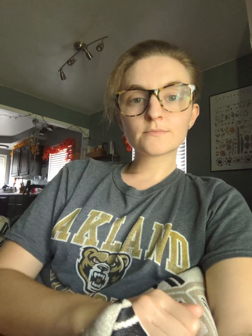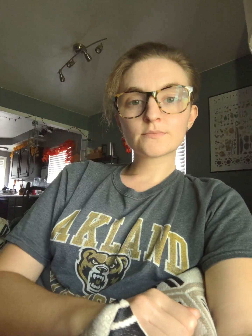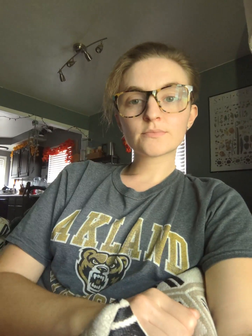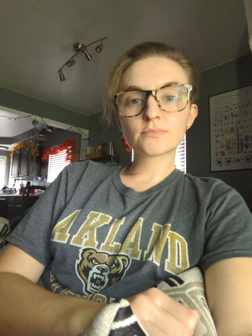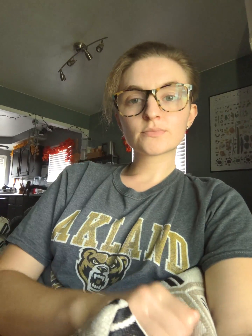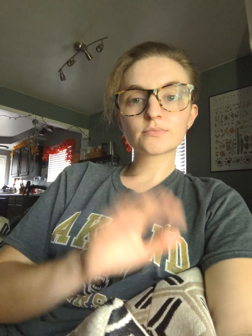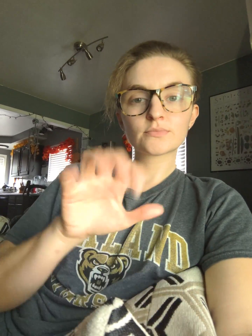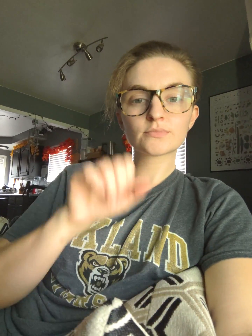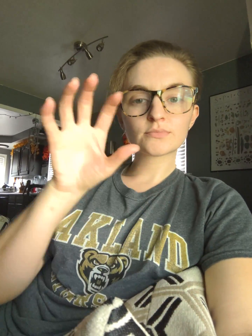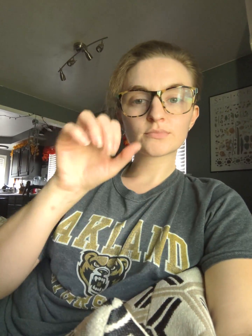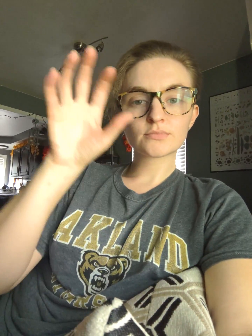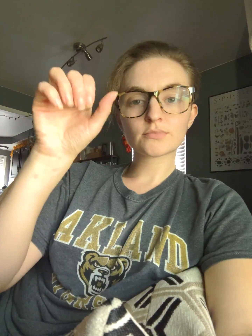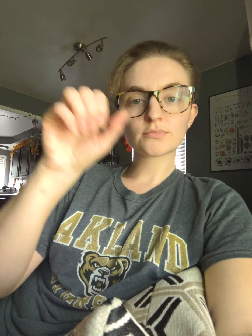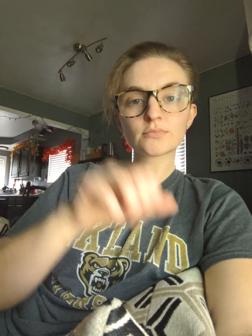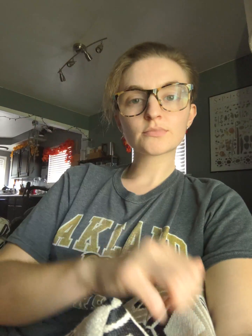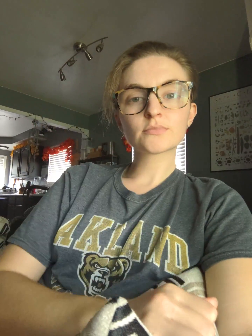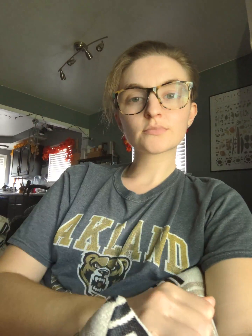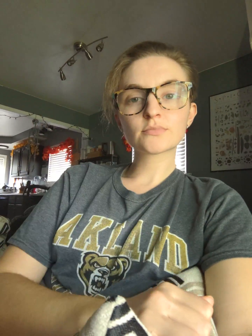climb